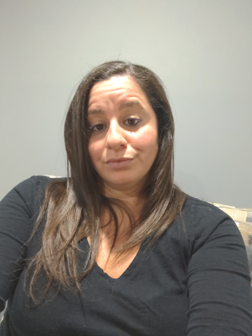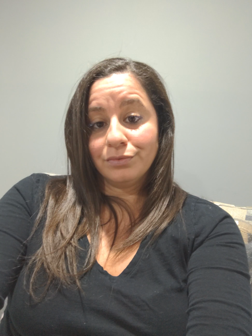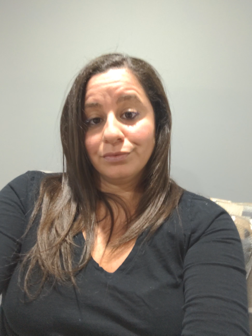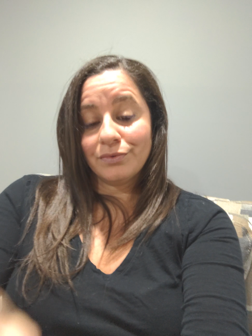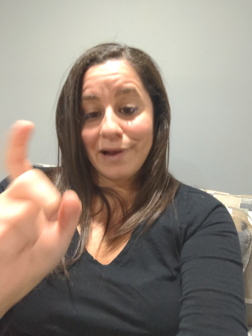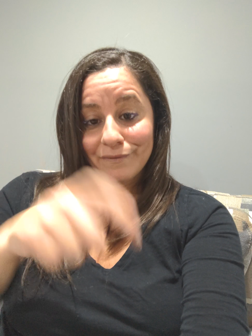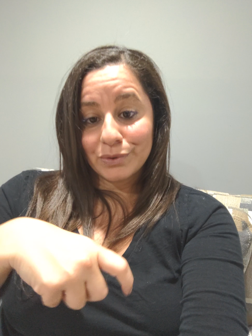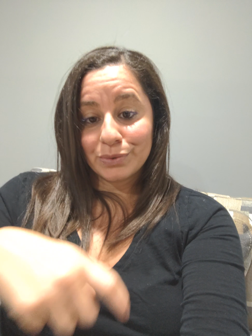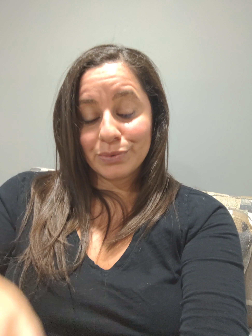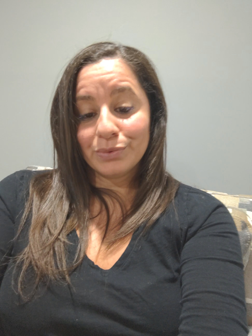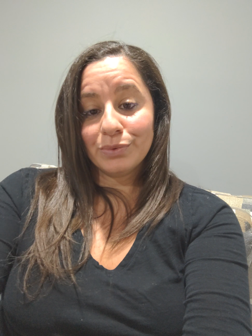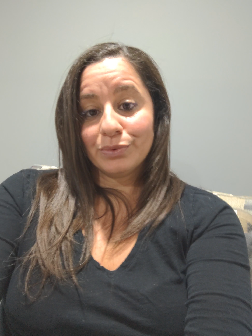have to